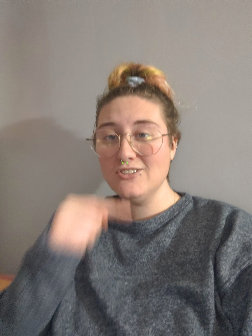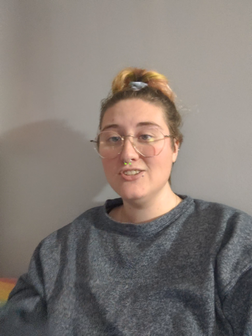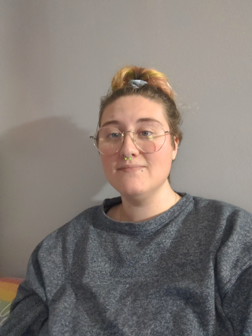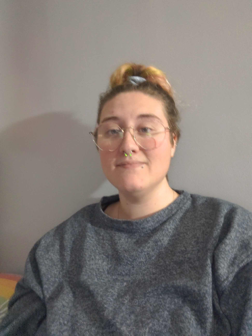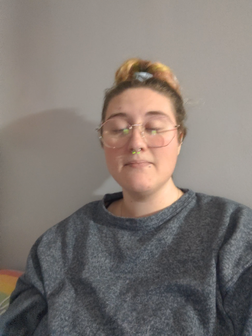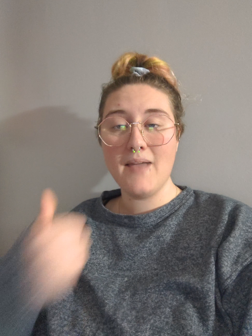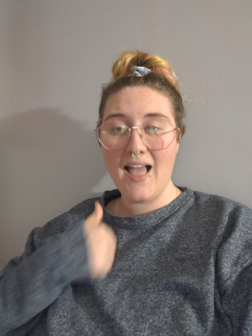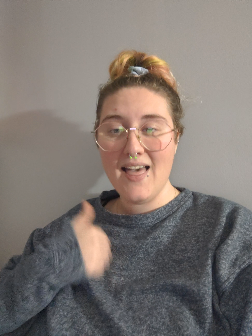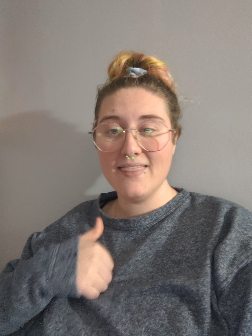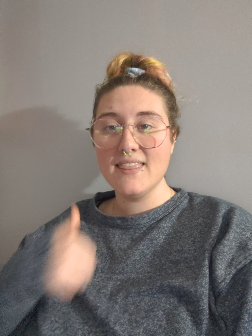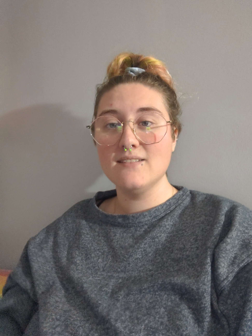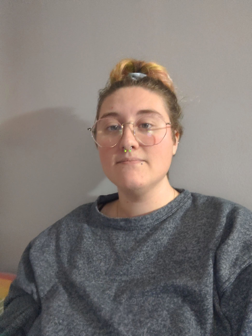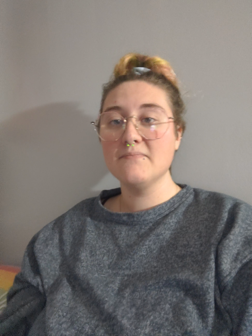bath